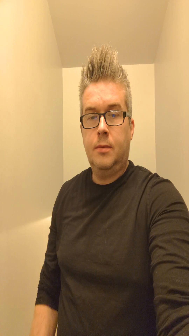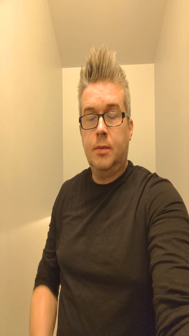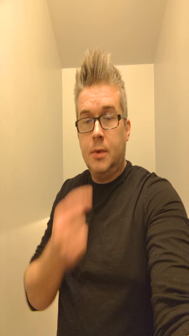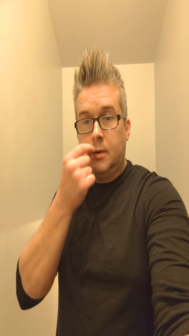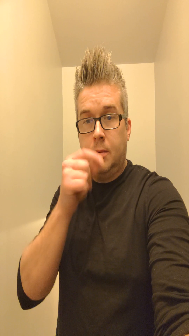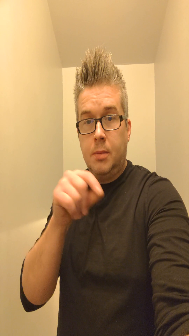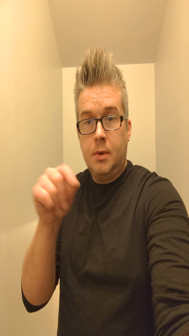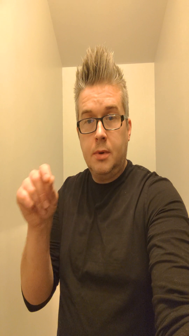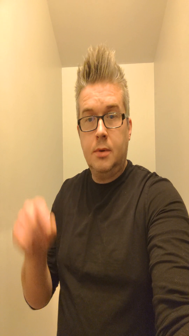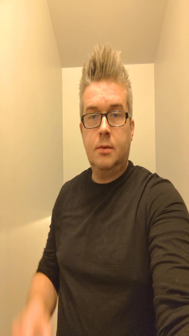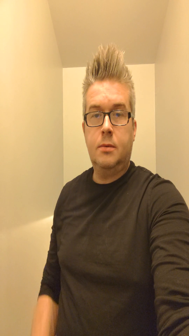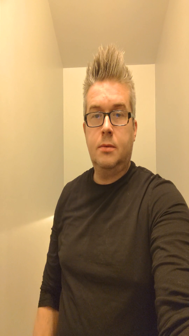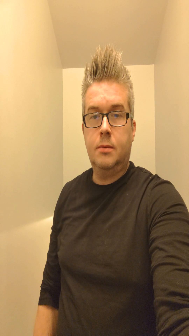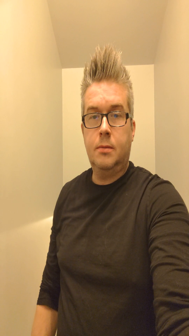pencil